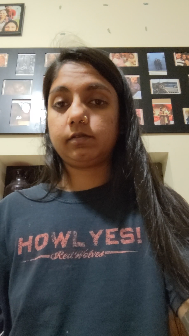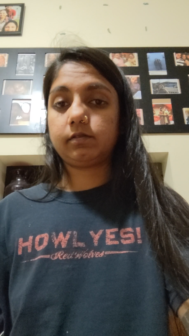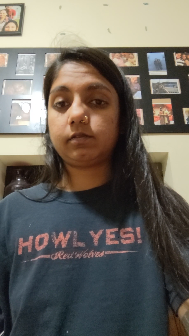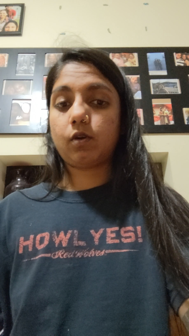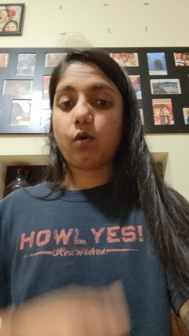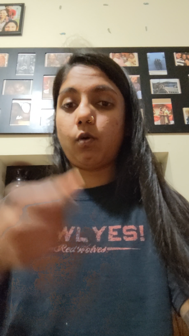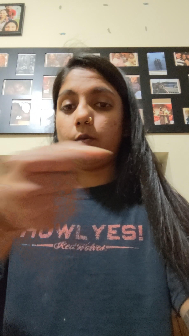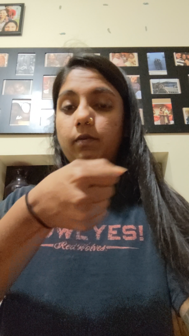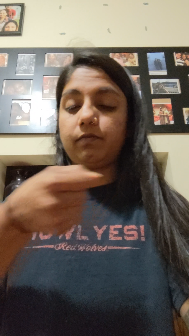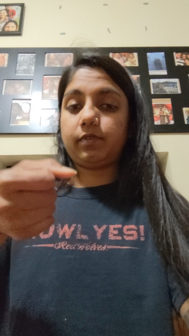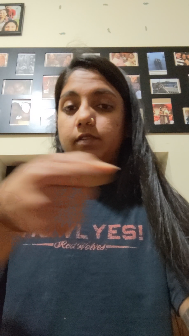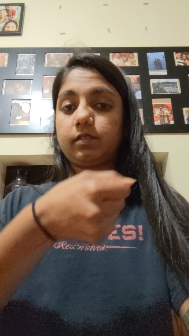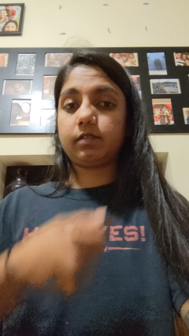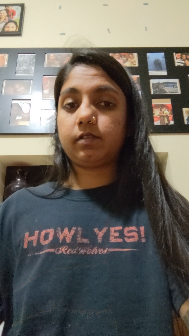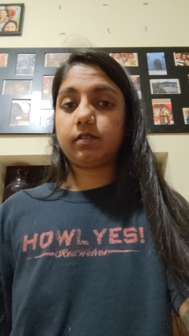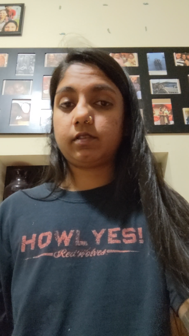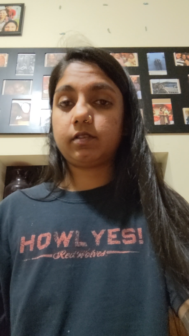coffee